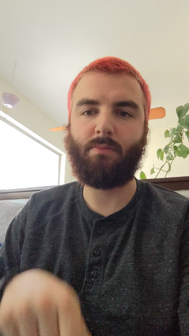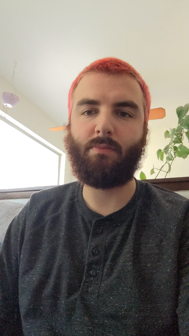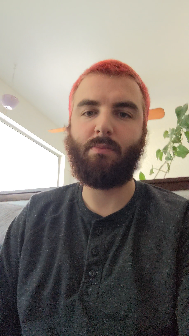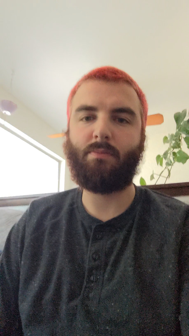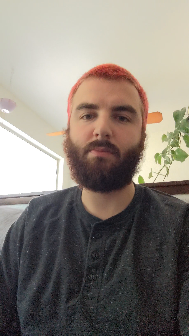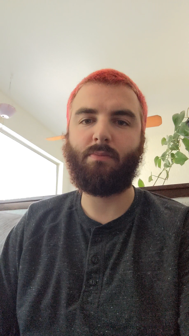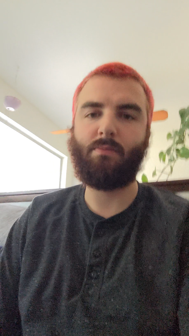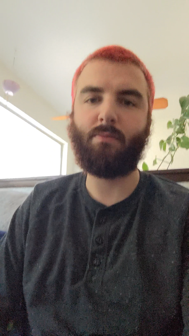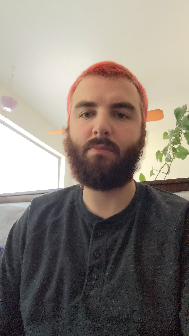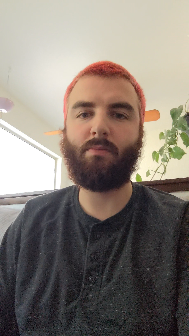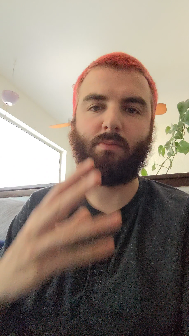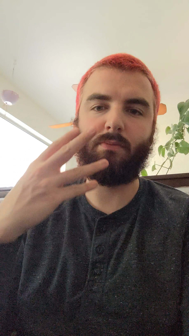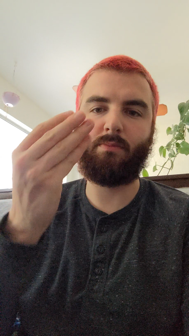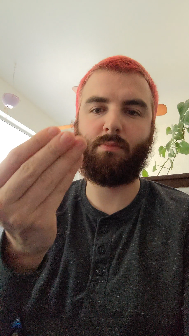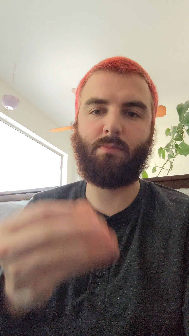going to